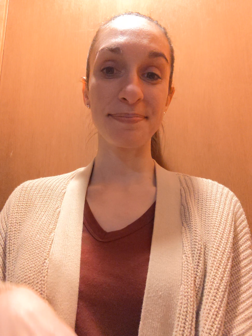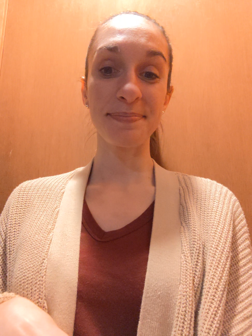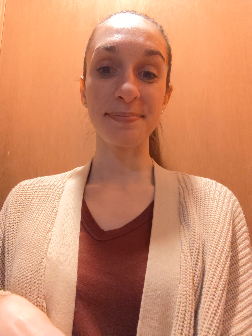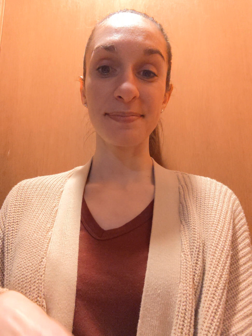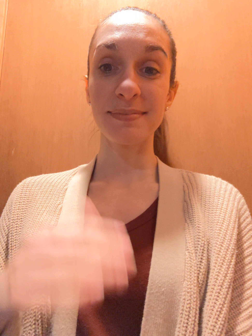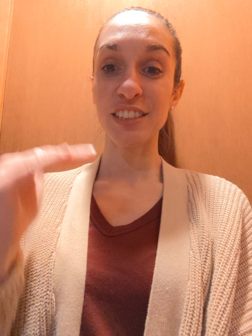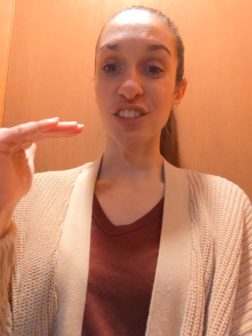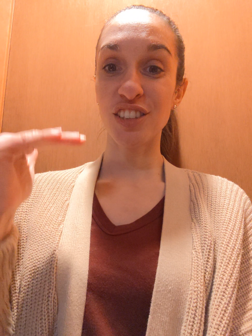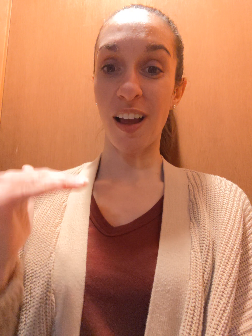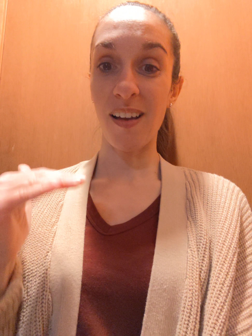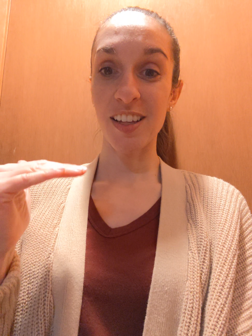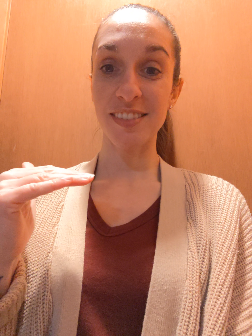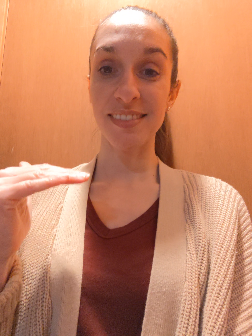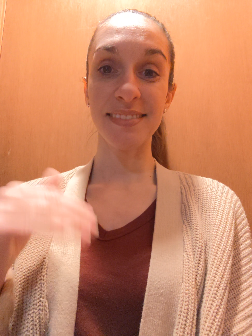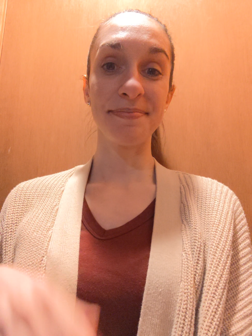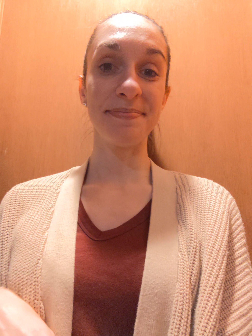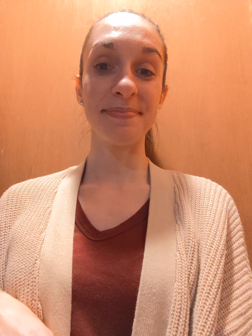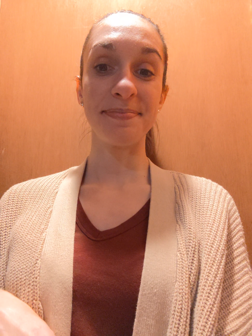child